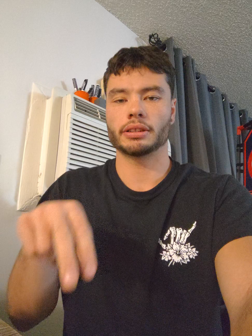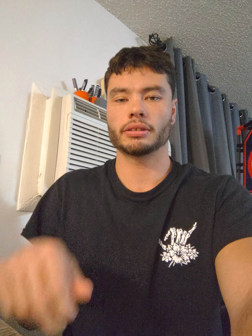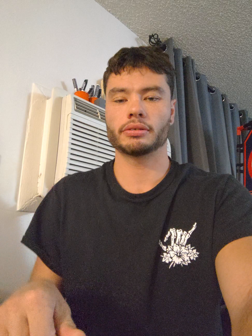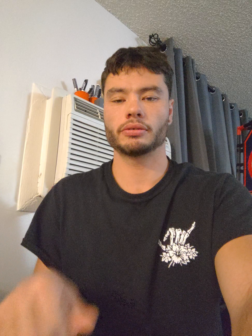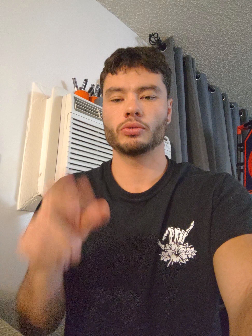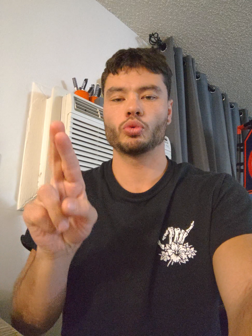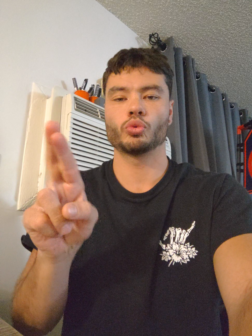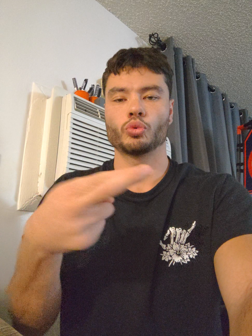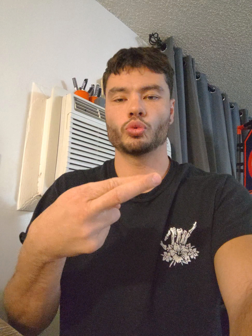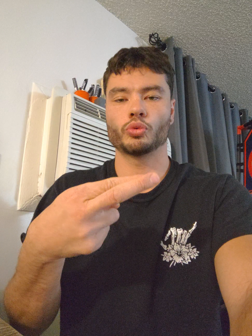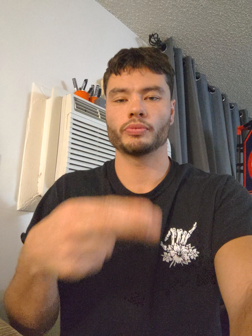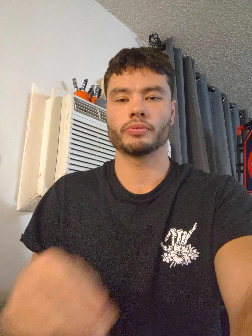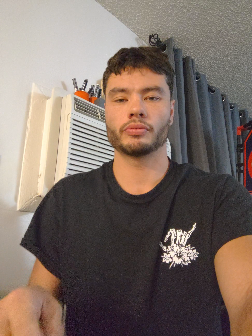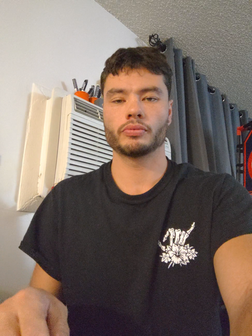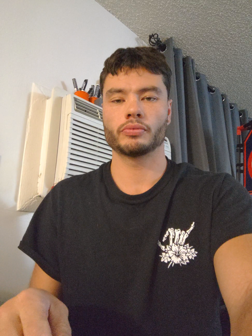room